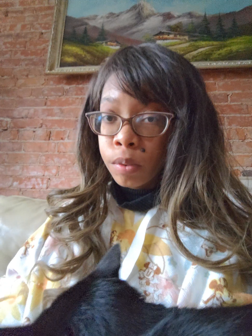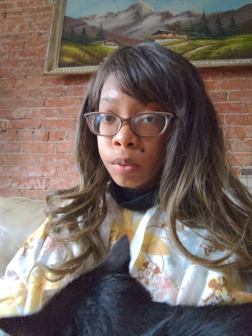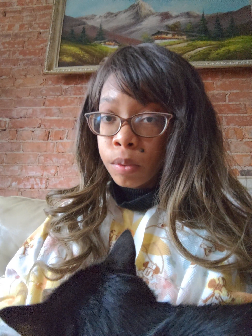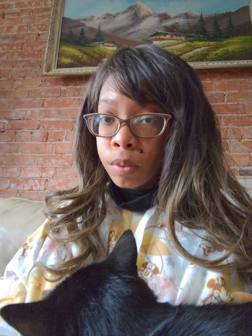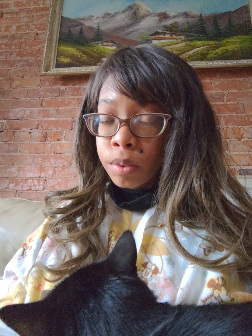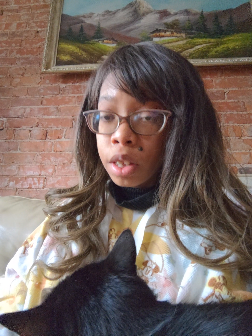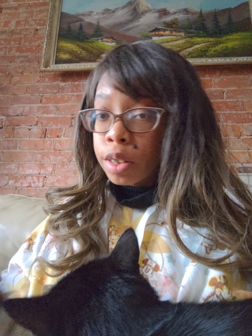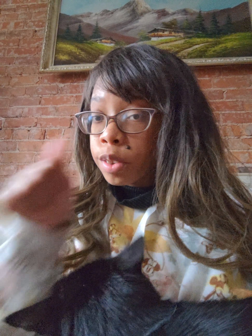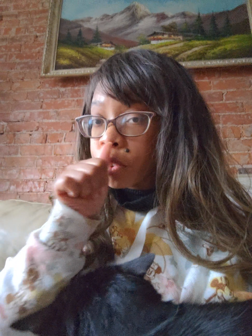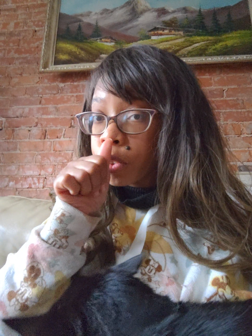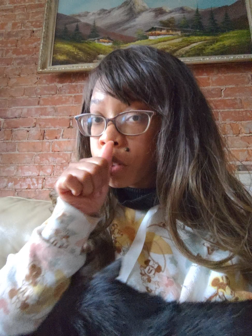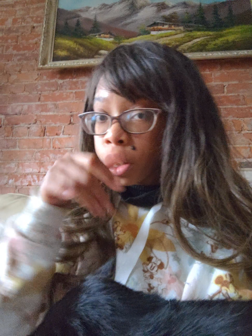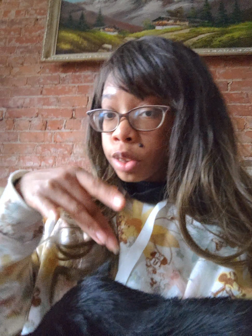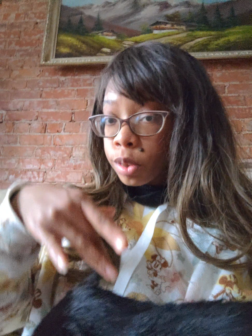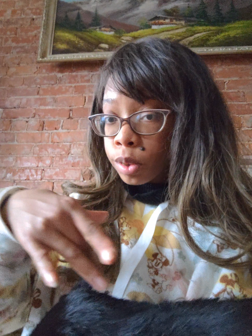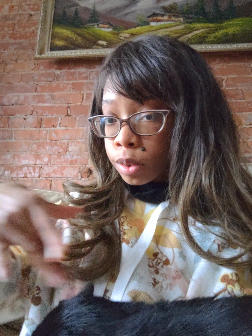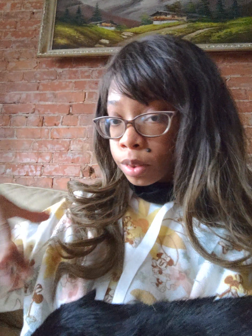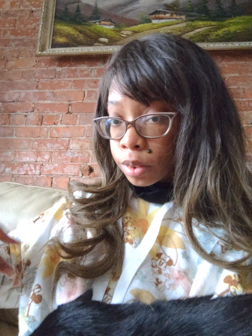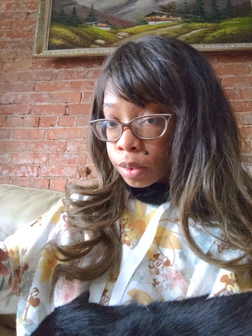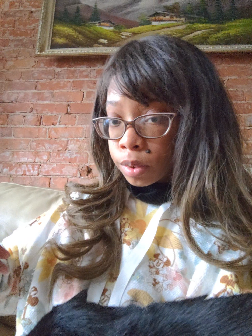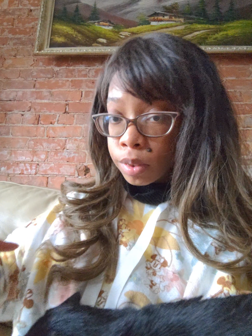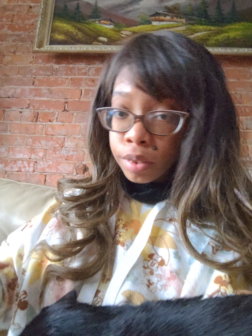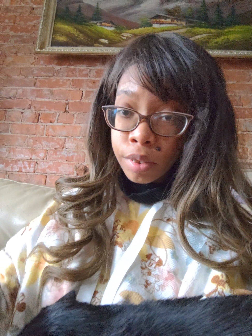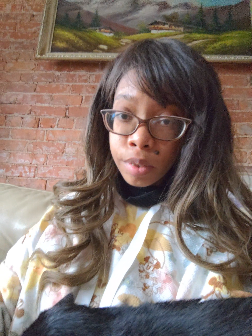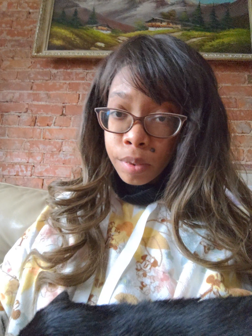underwear